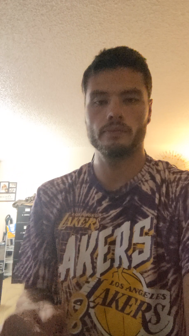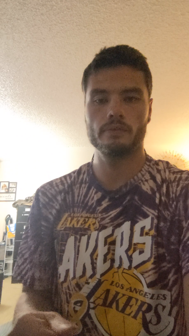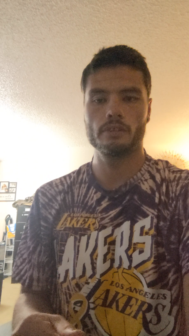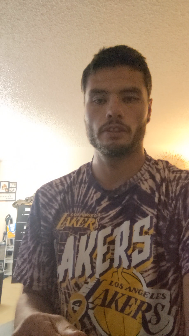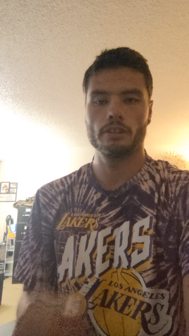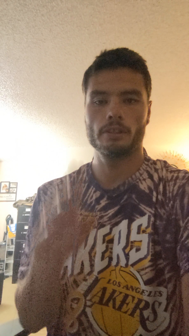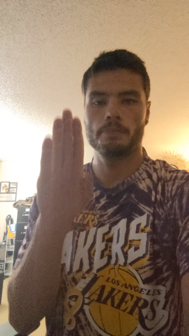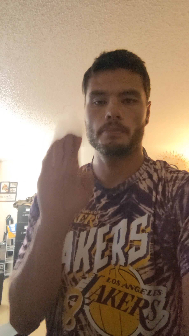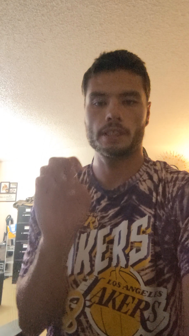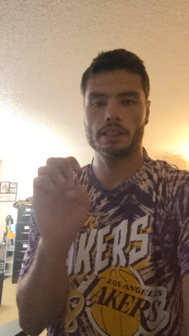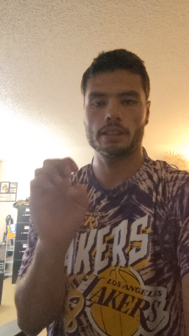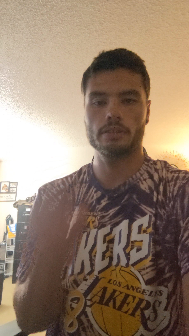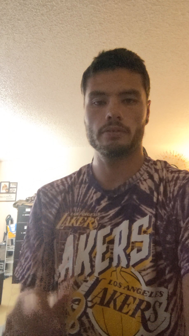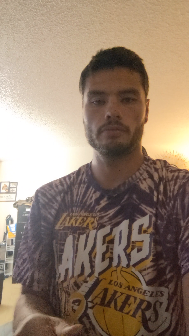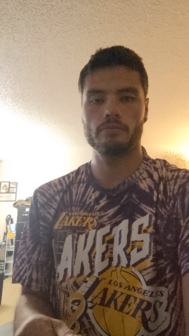be